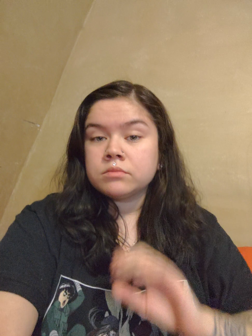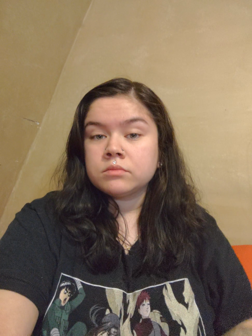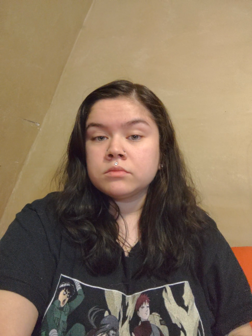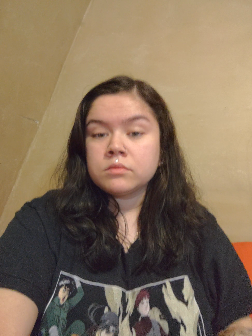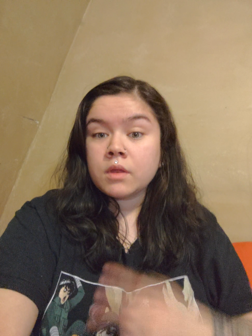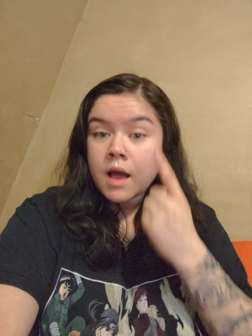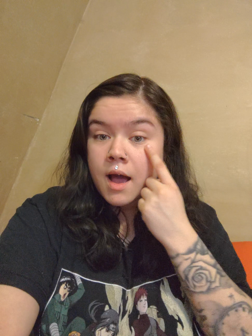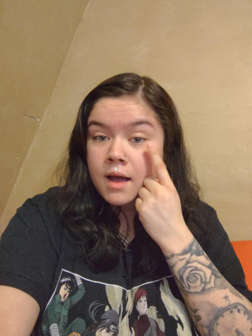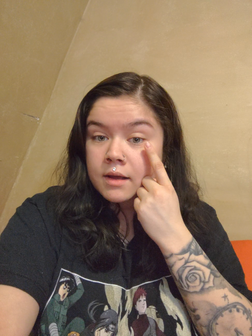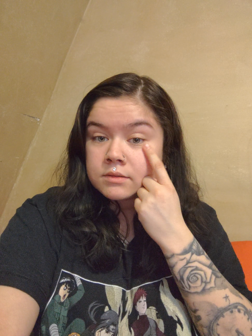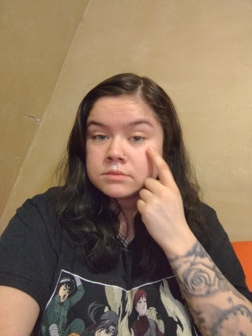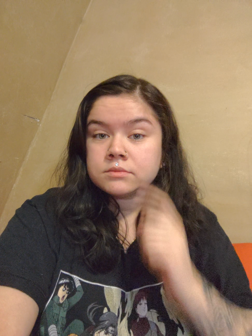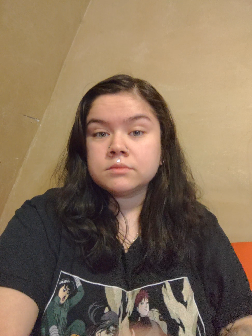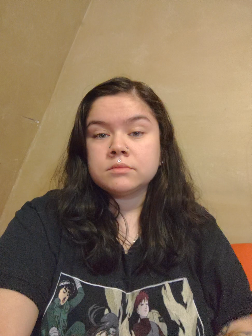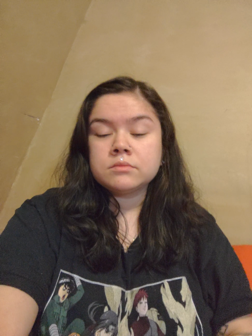eye